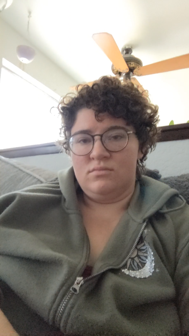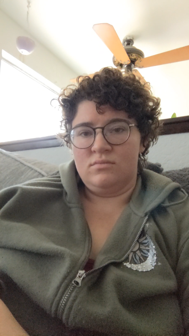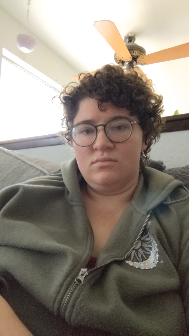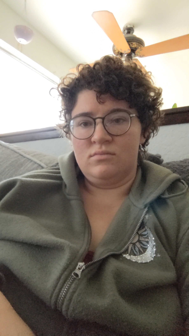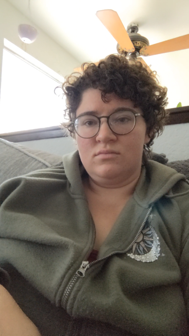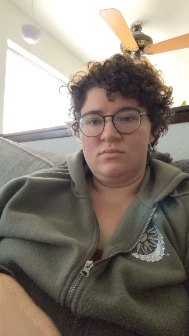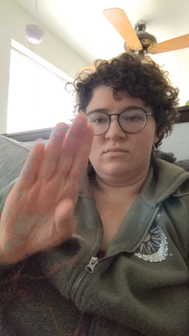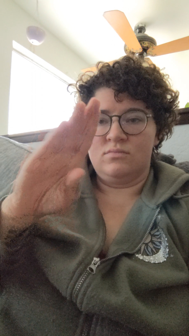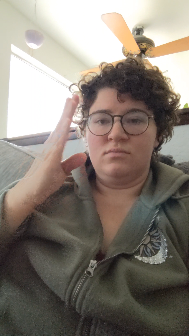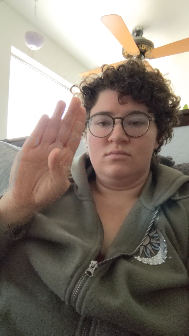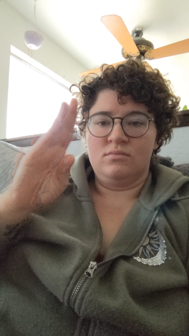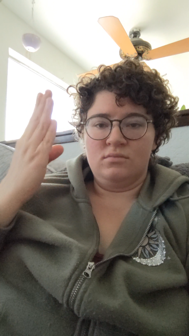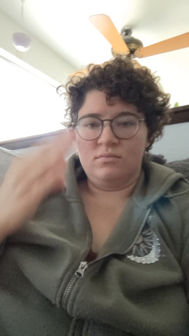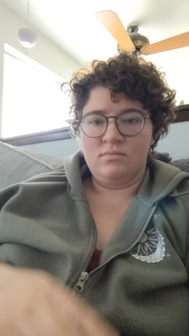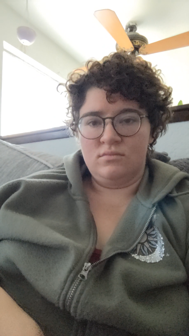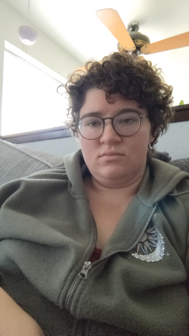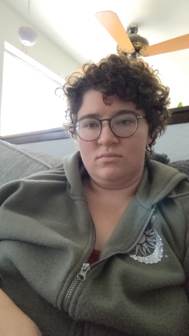door